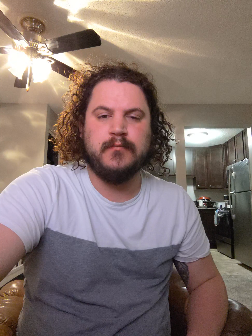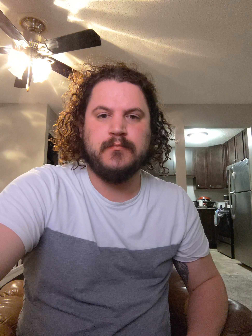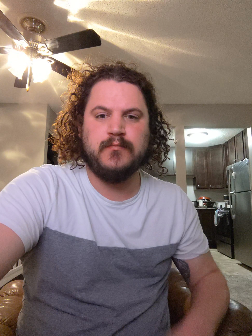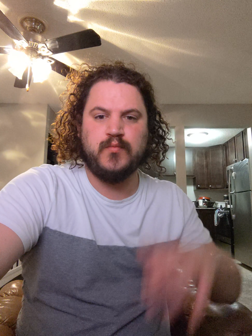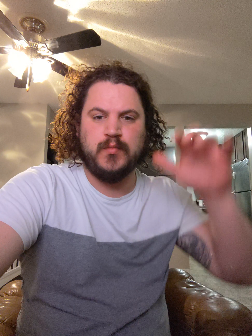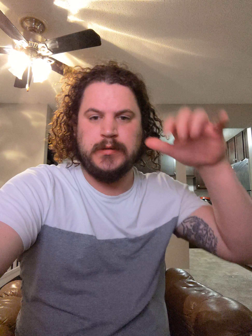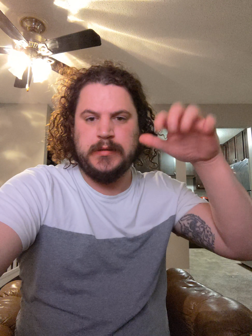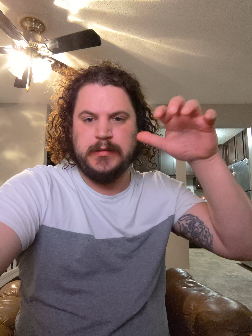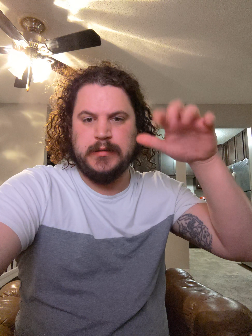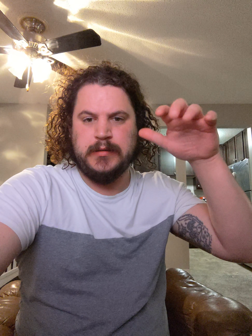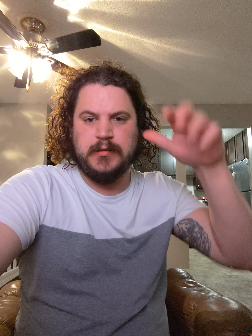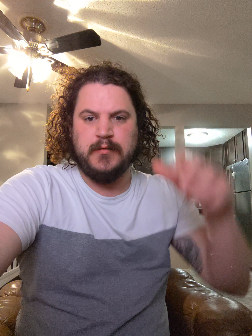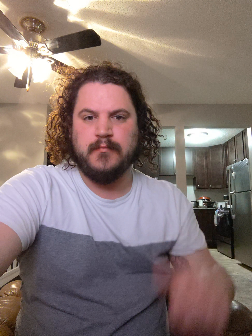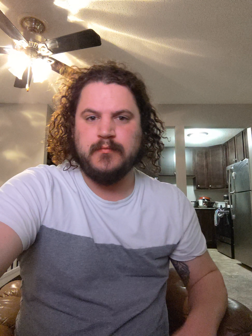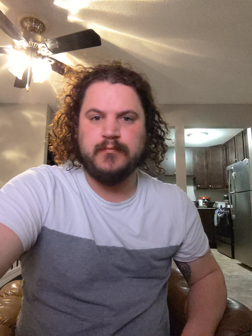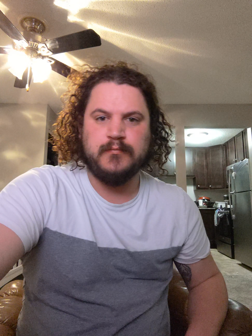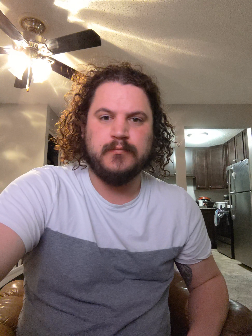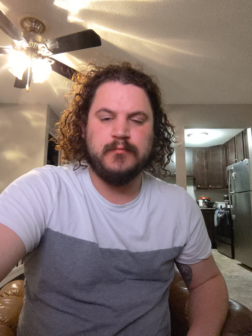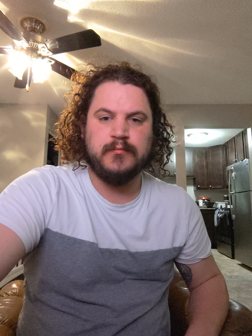rain